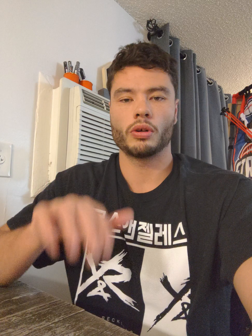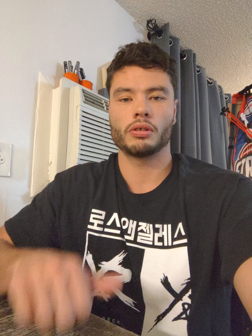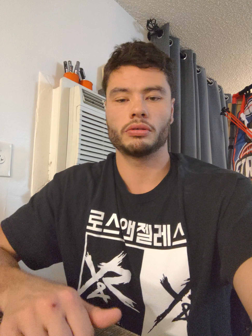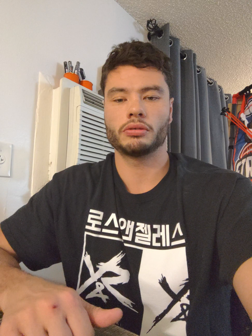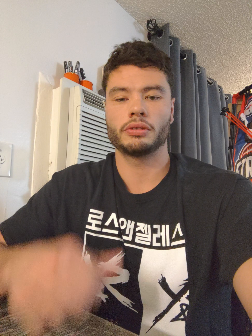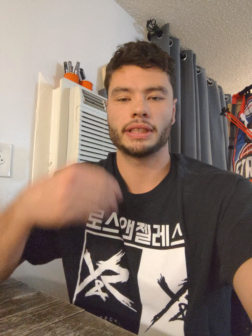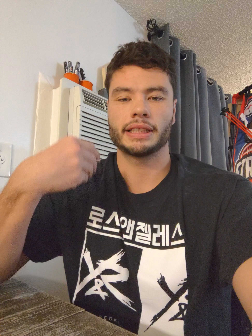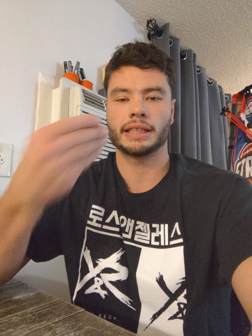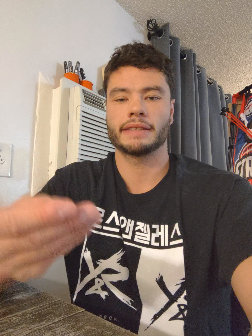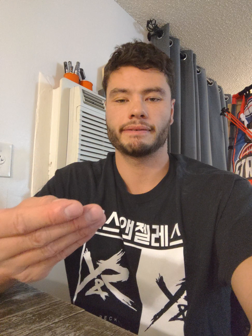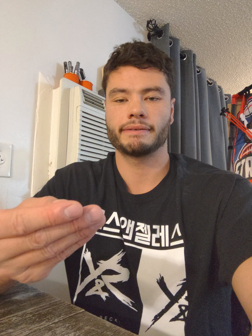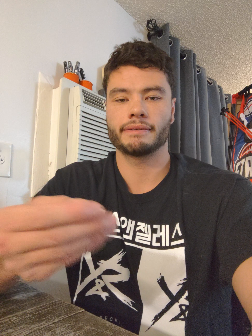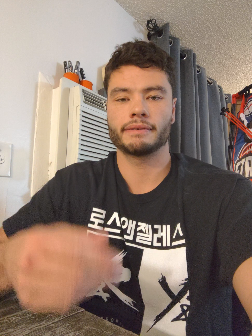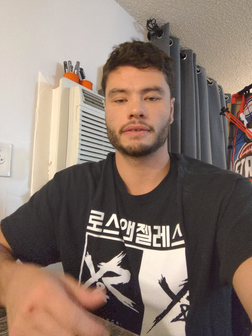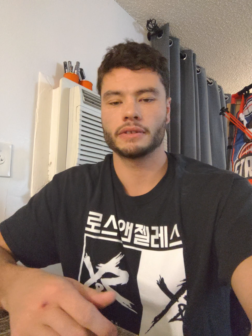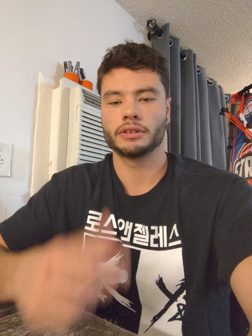give